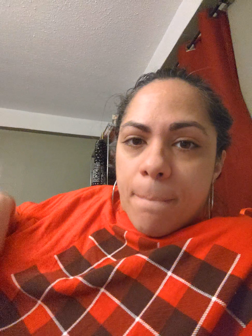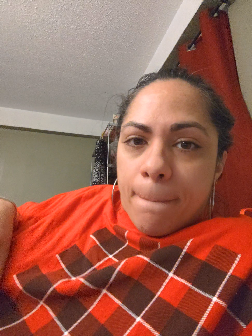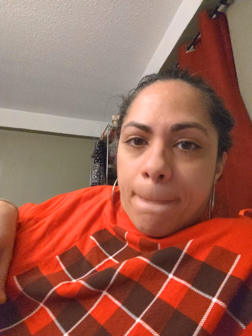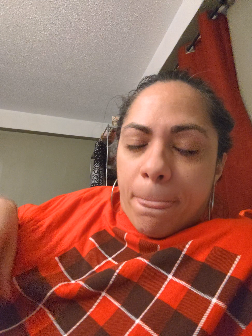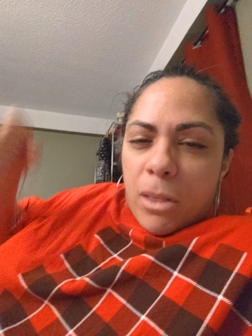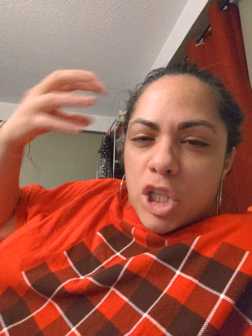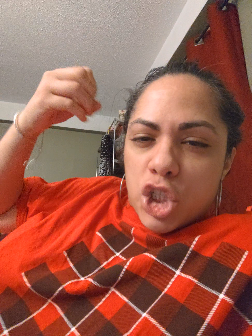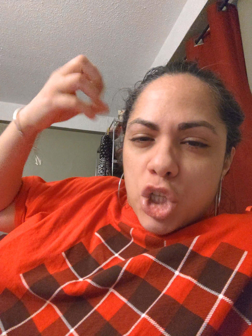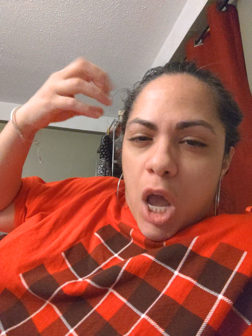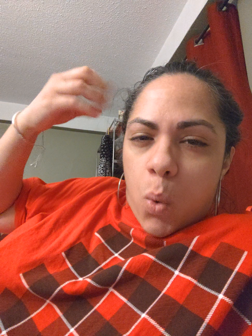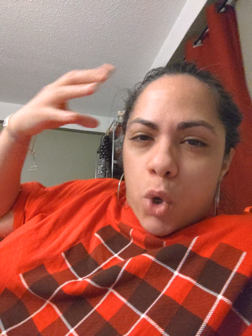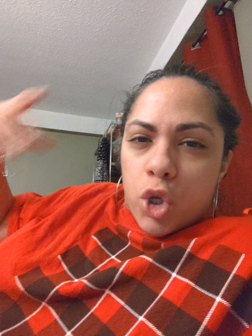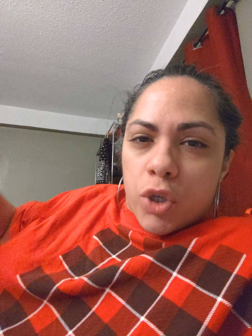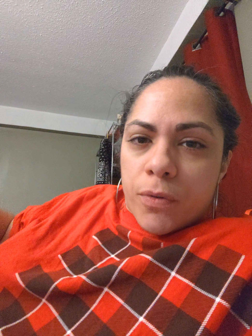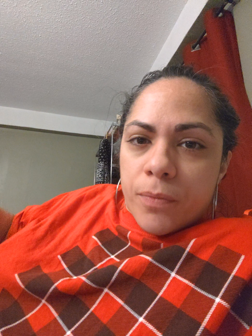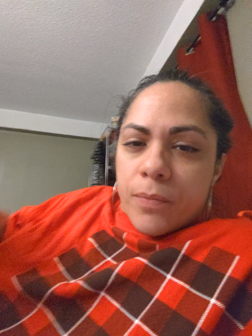shower